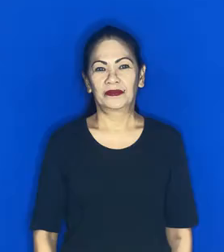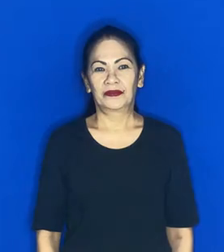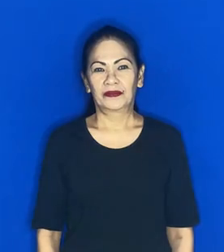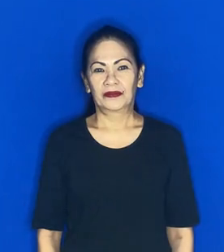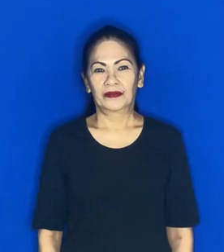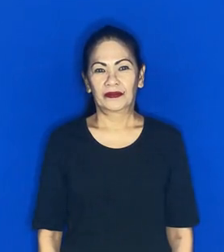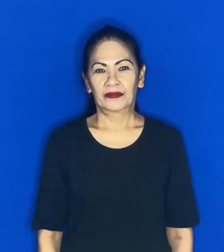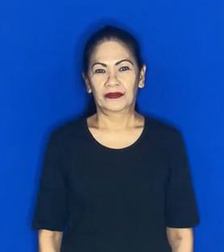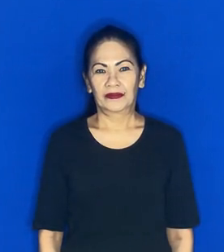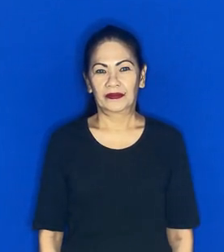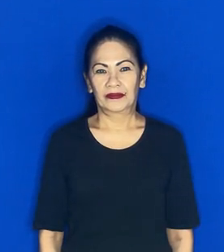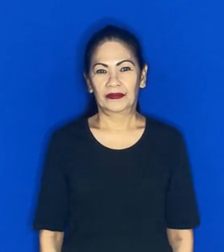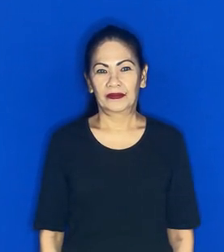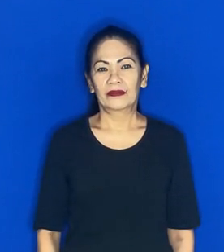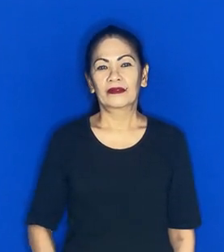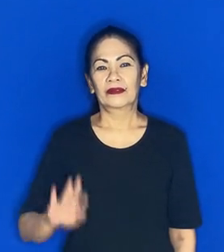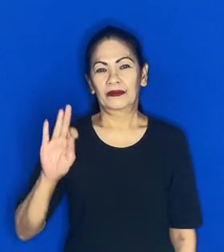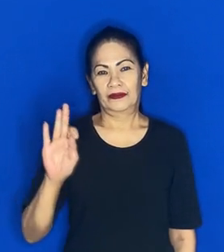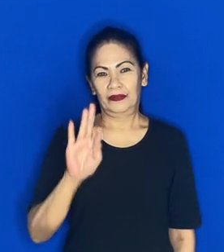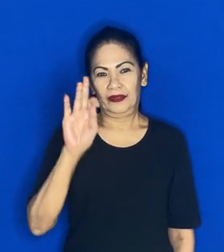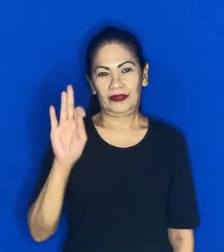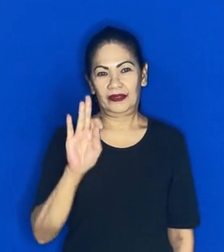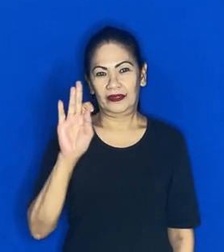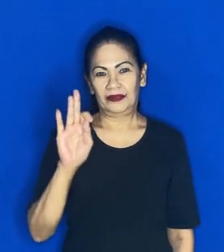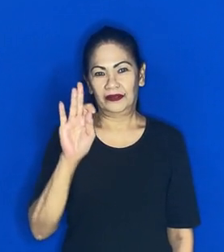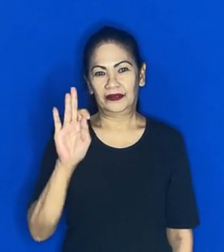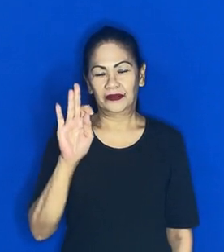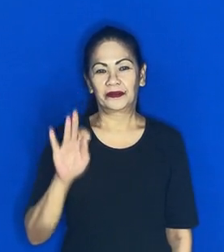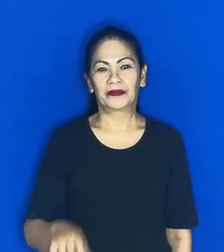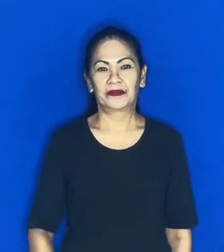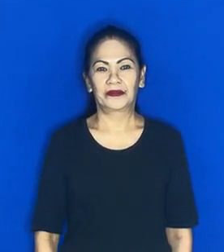friday